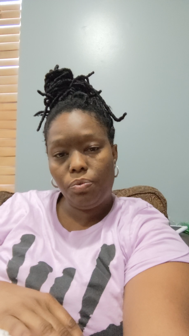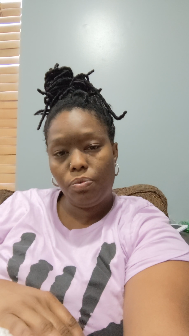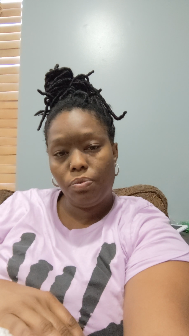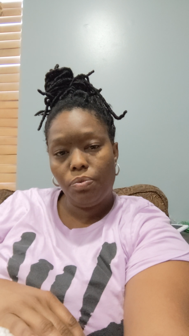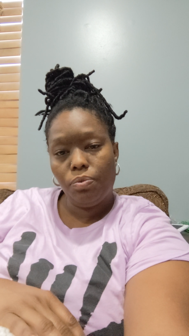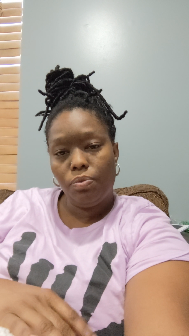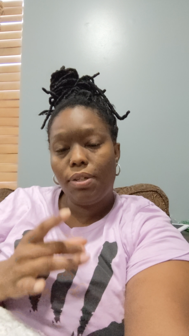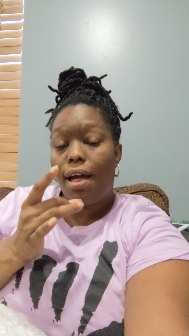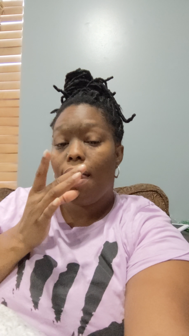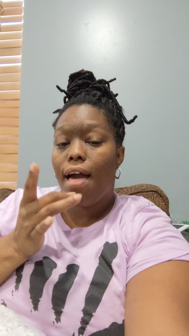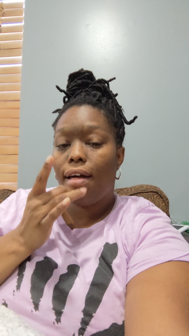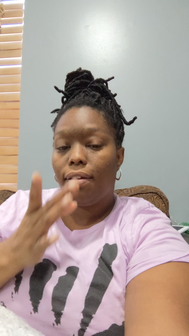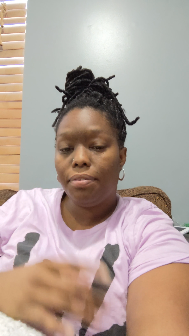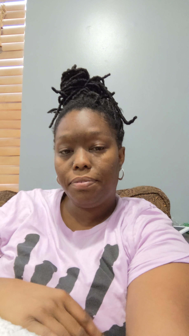light bulb